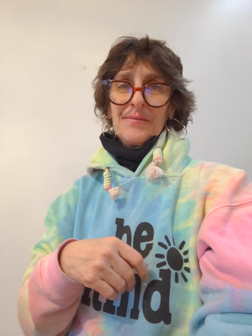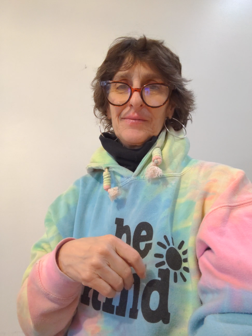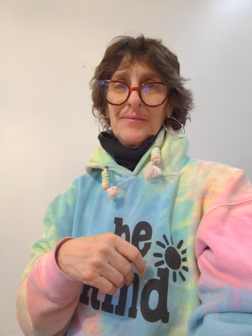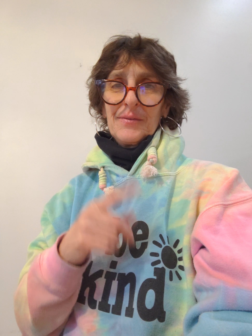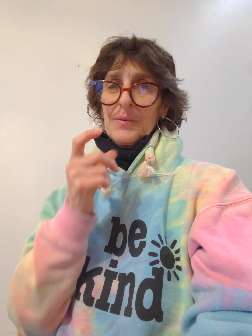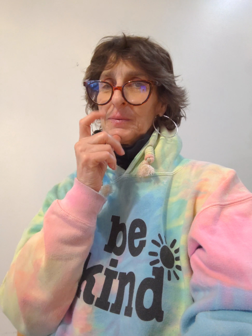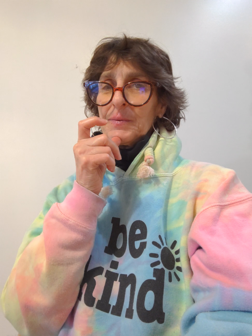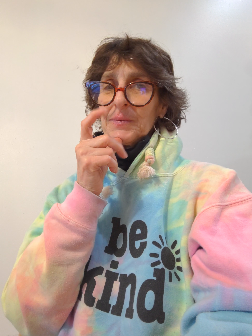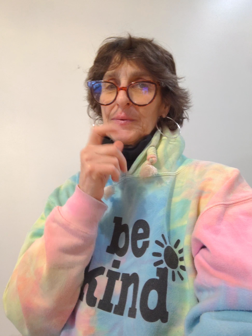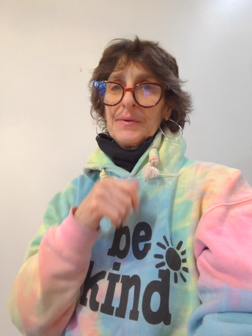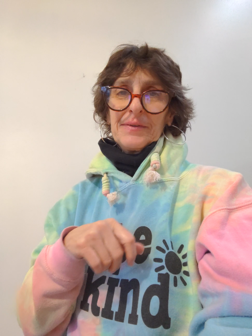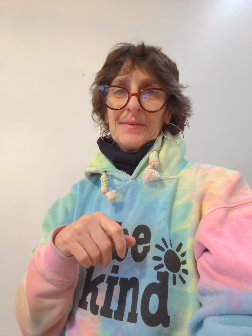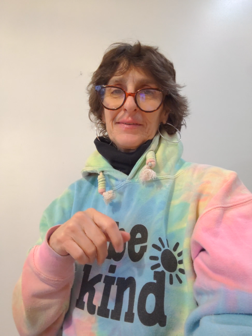who